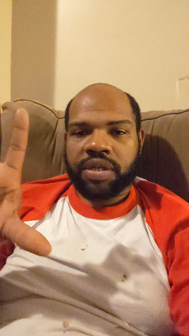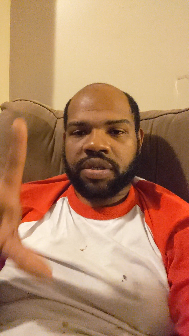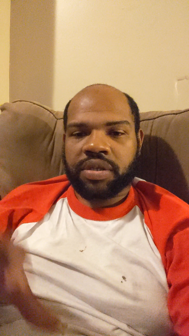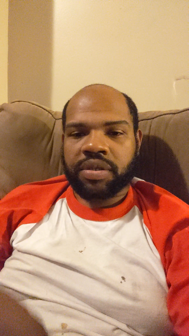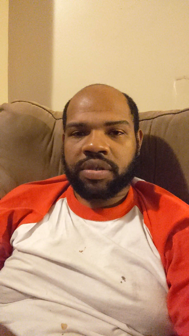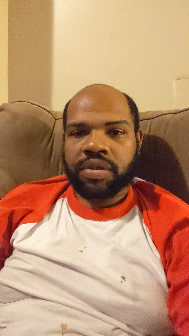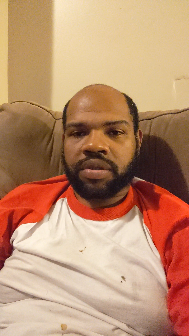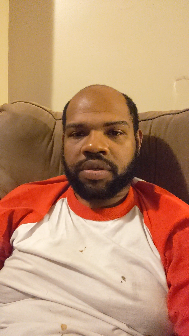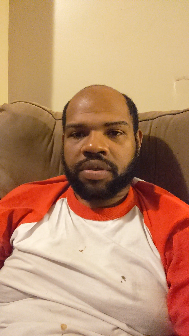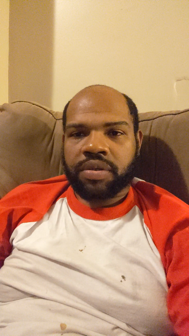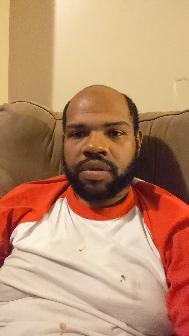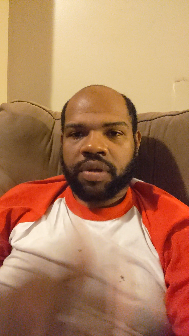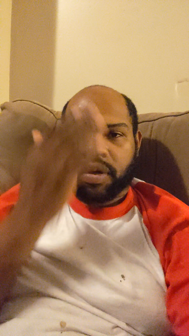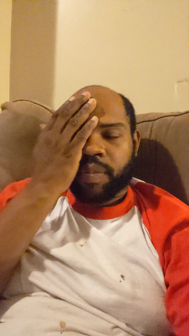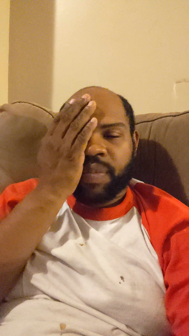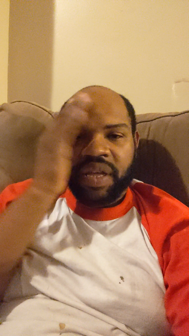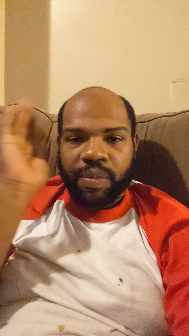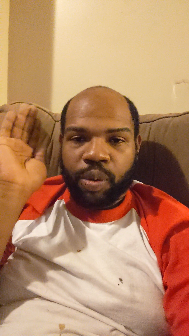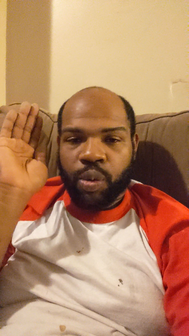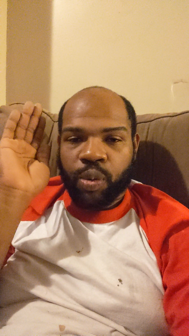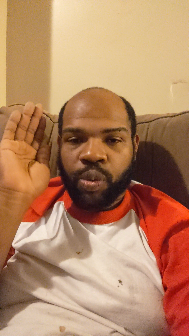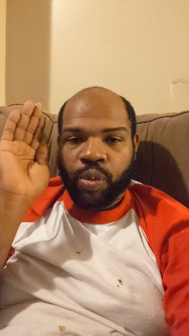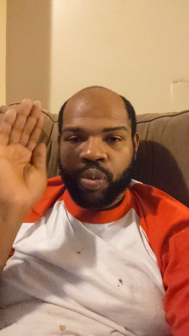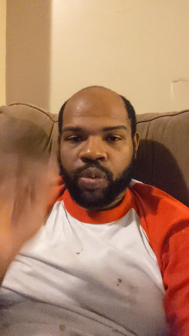peekaboo